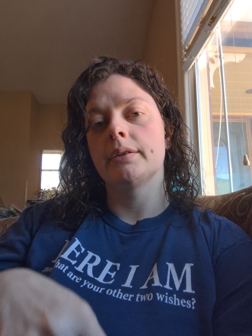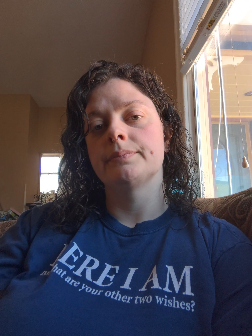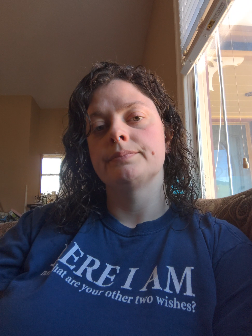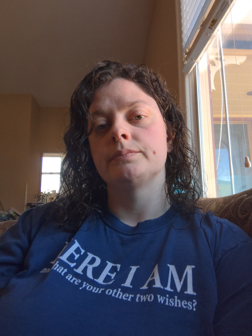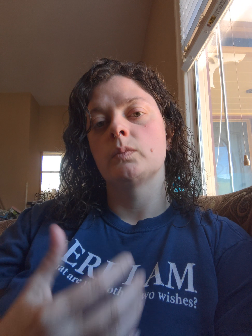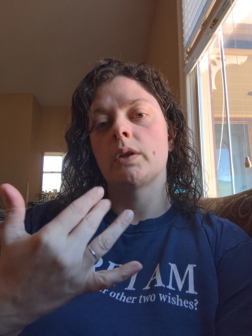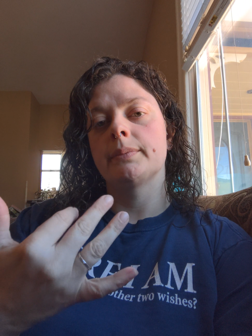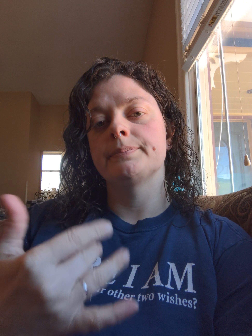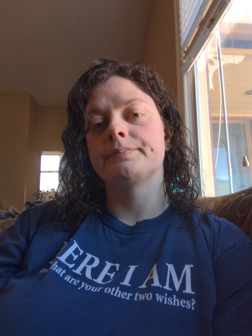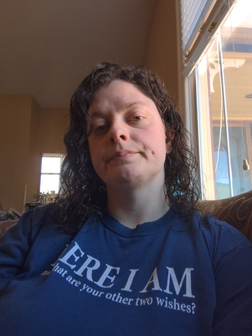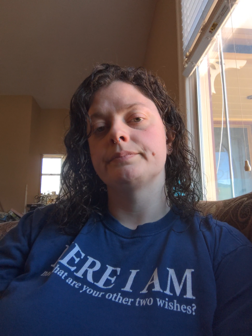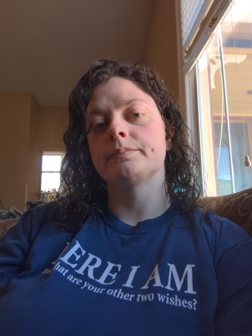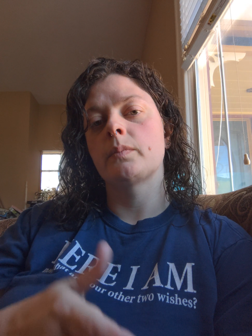wait